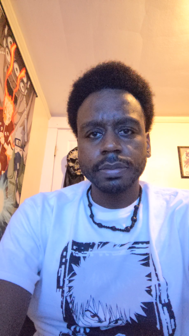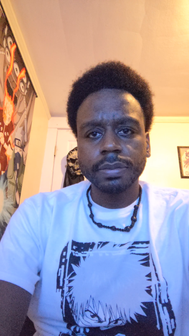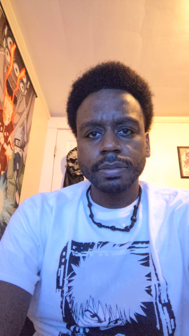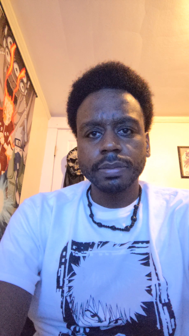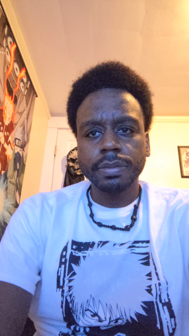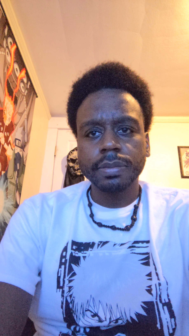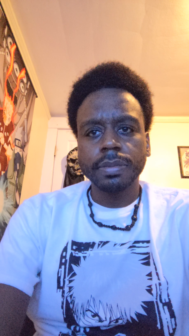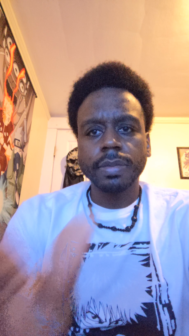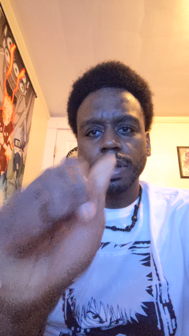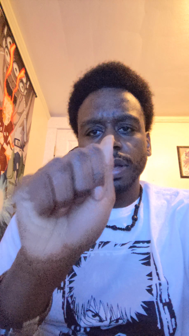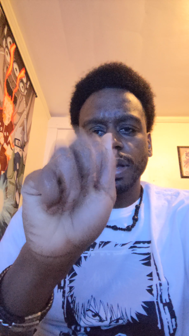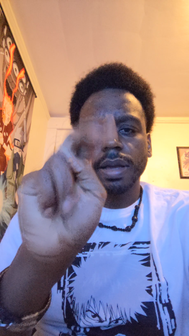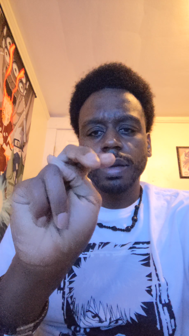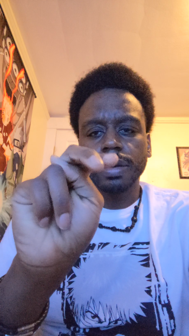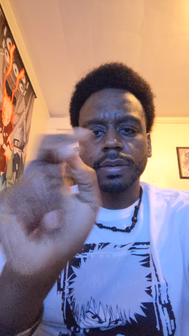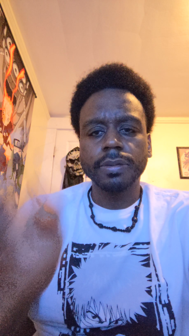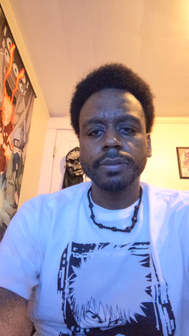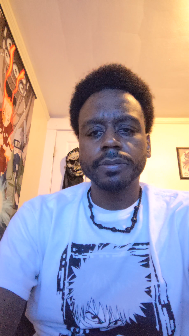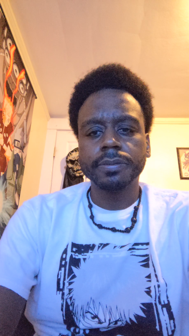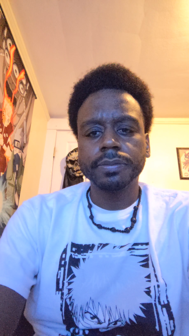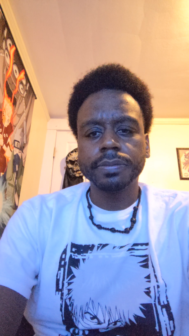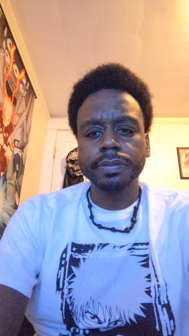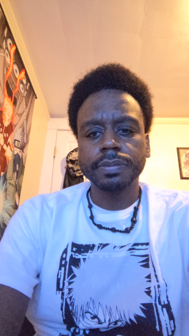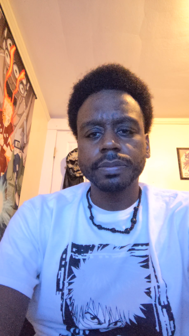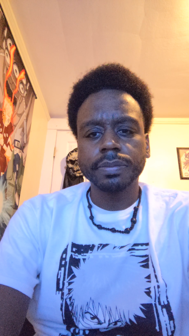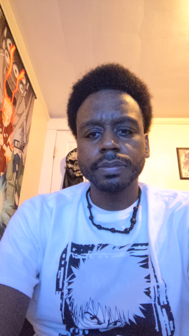an